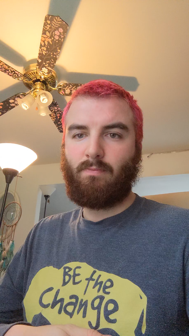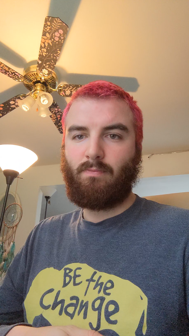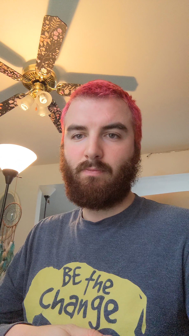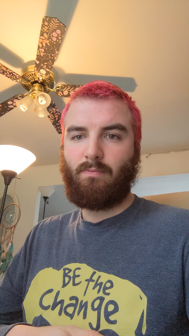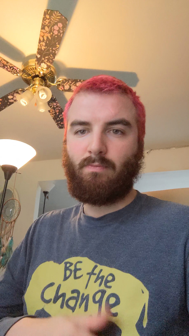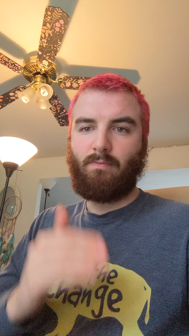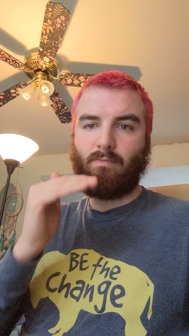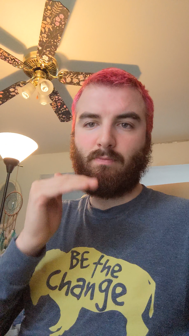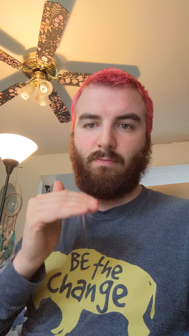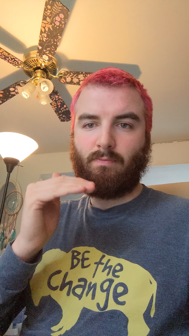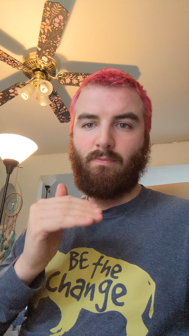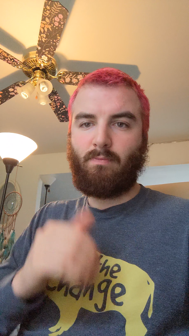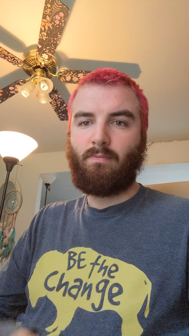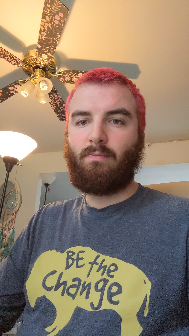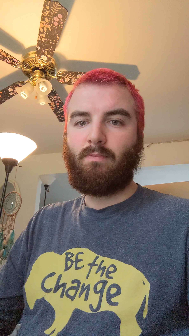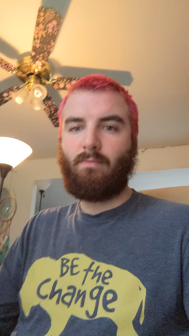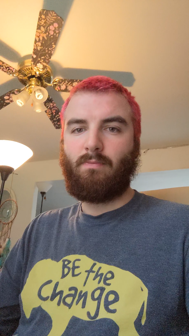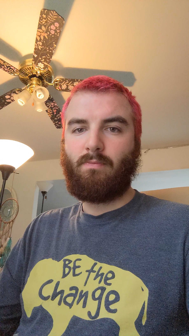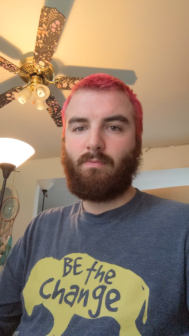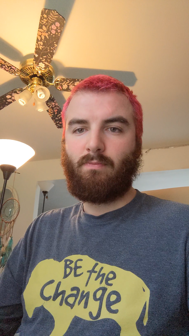little